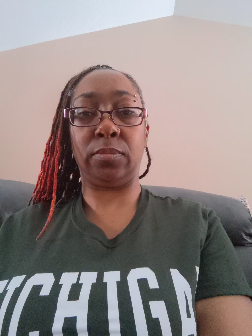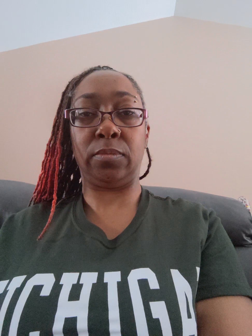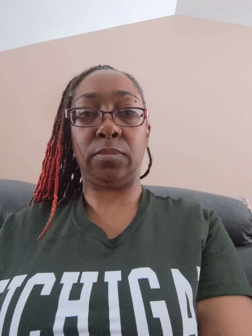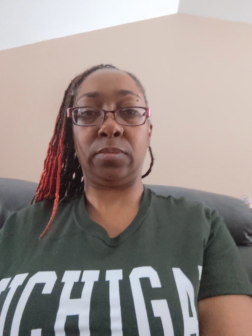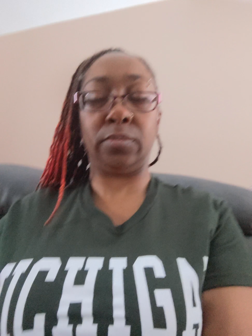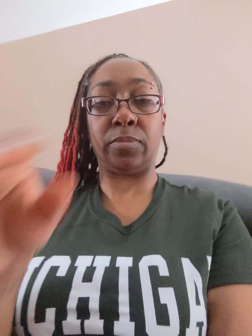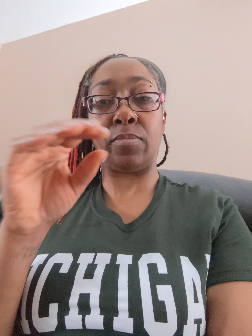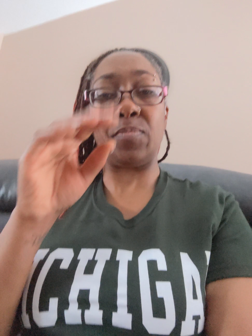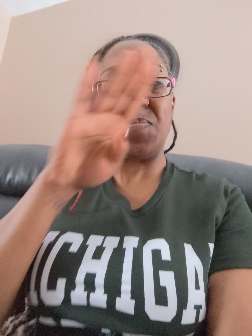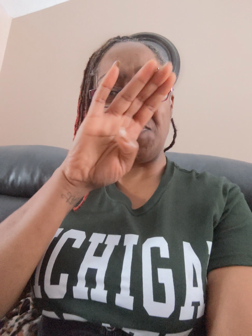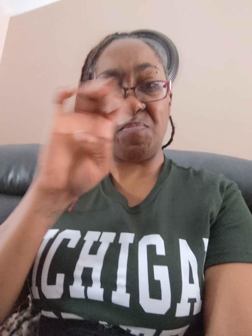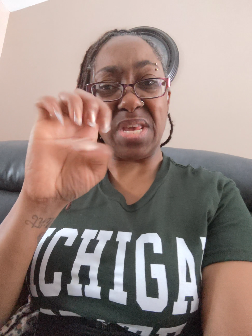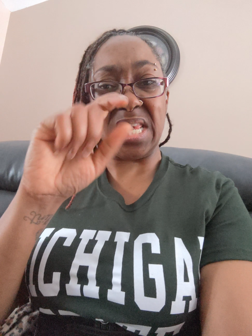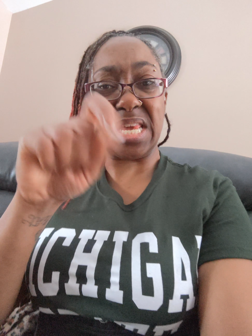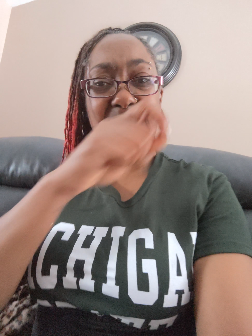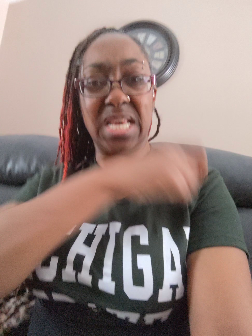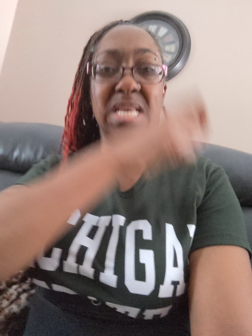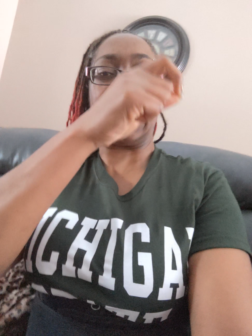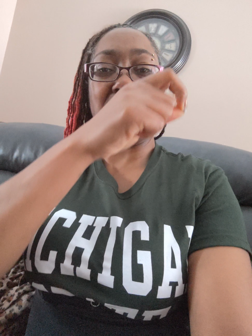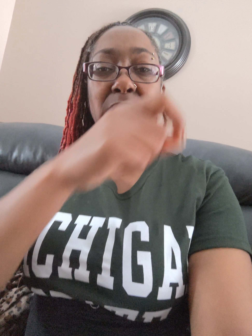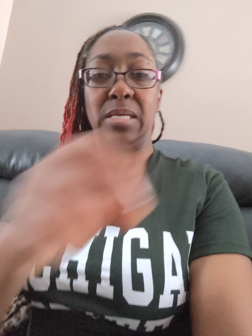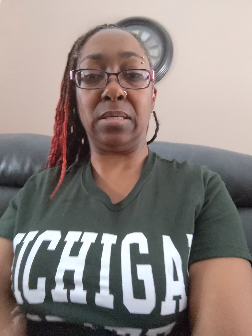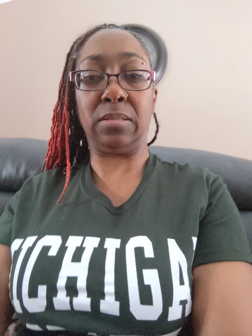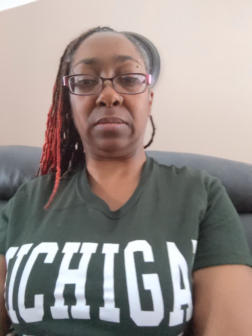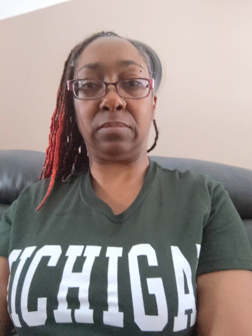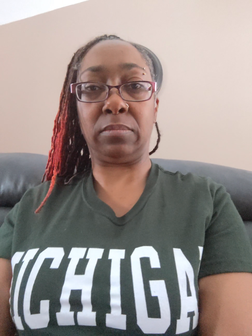bee